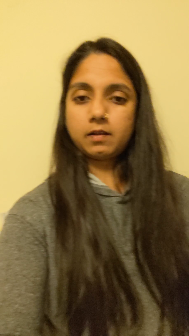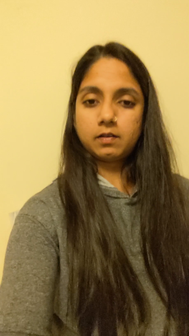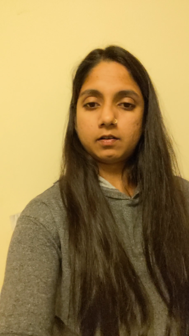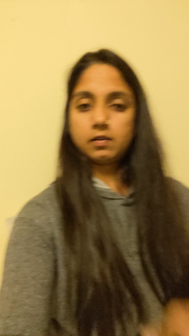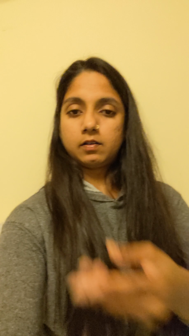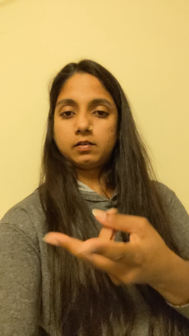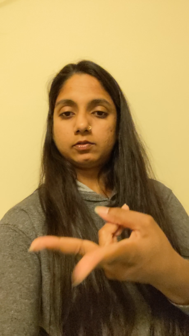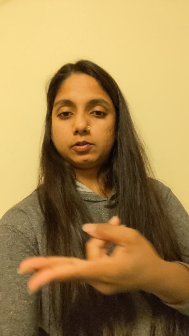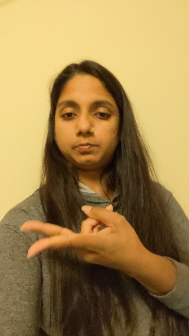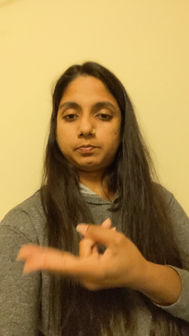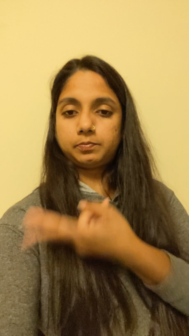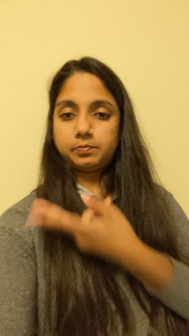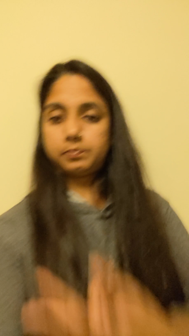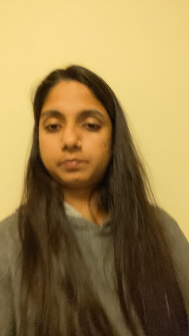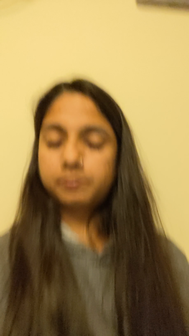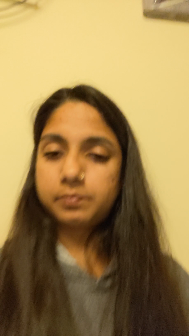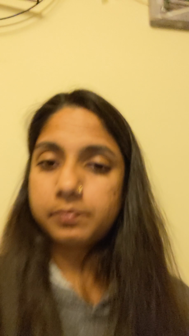sheep